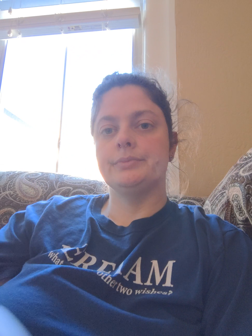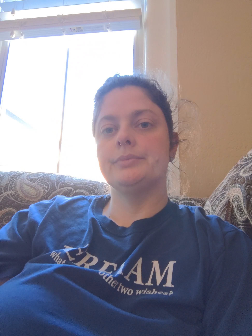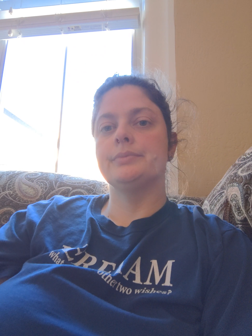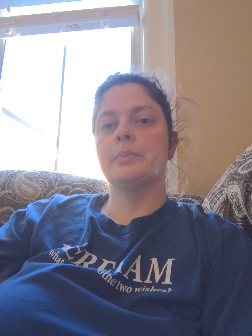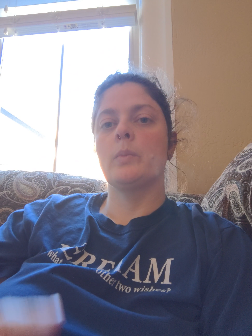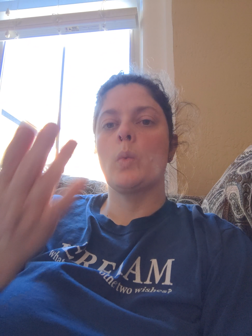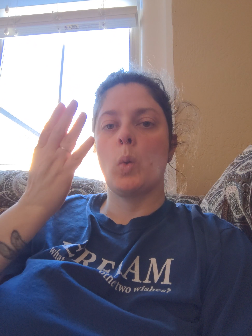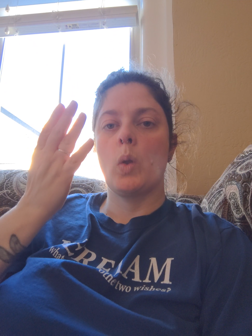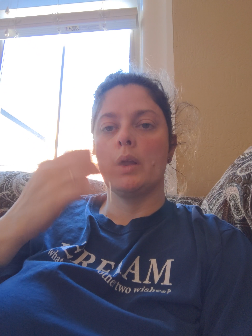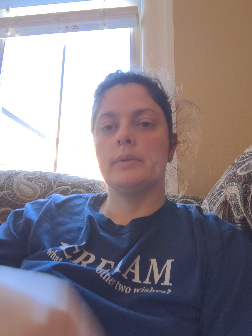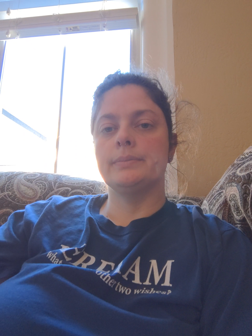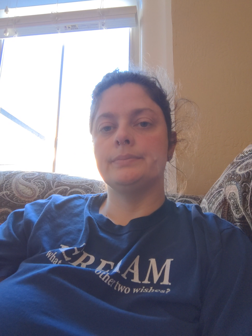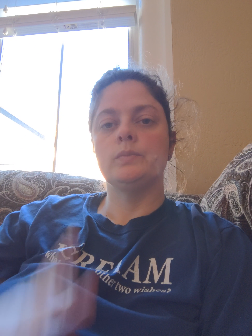morning